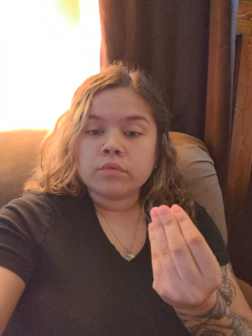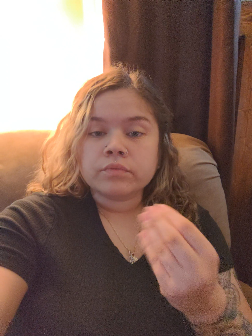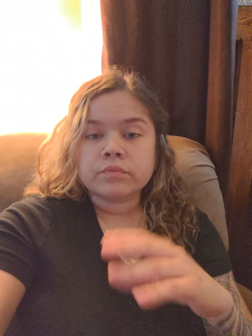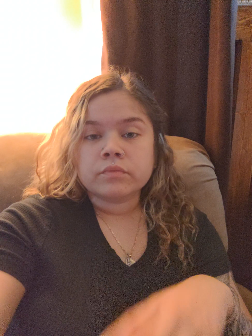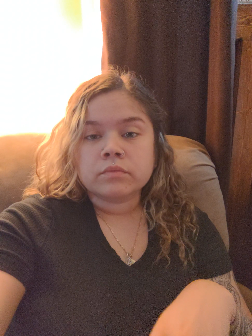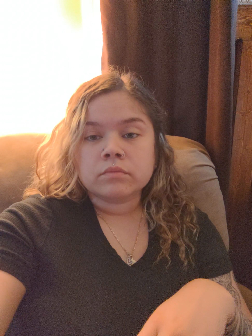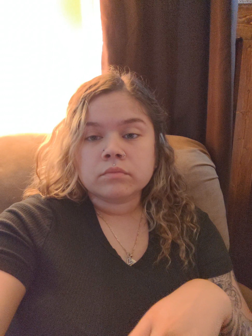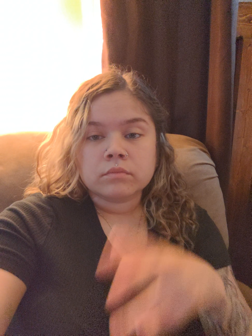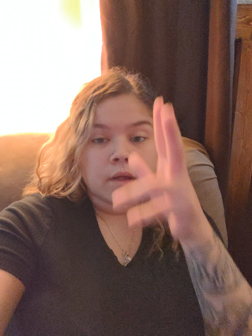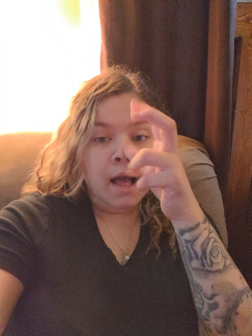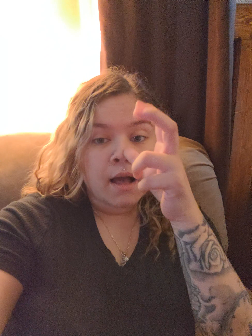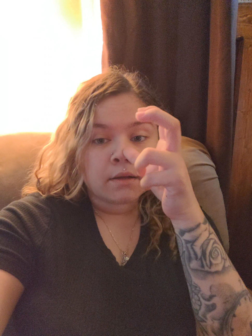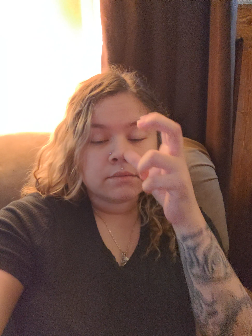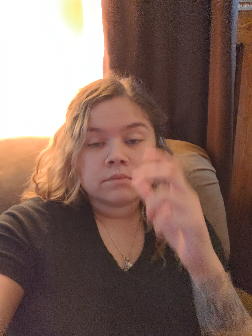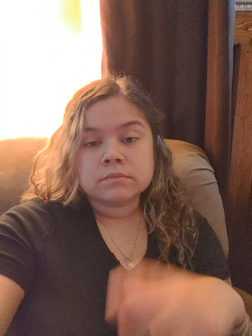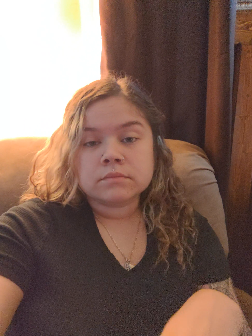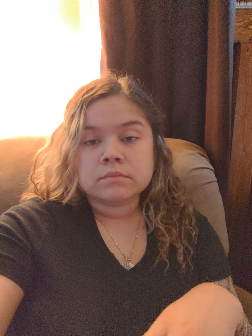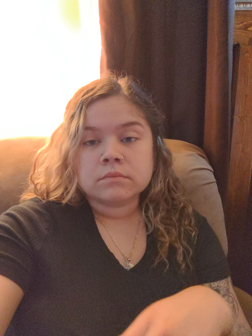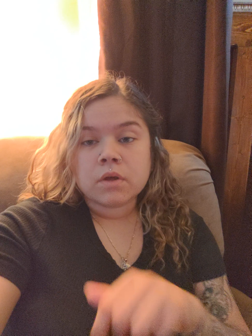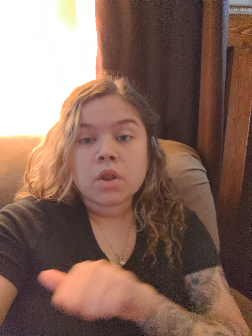ant